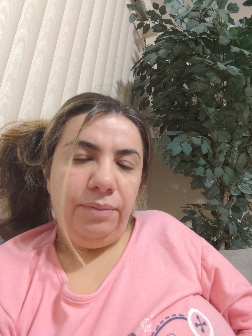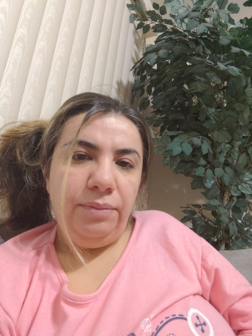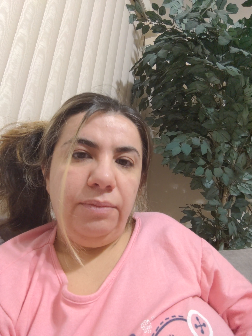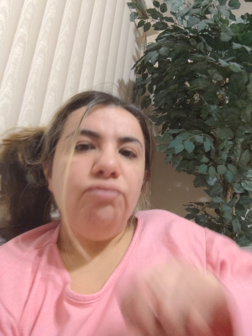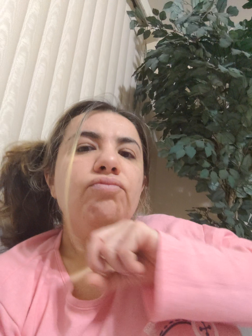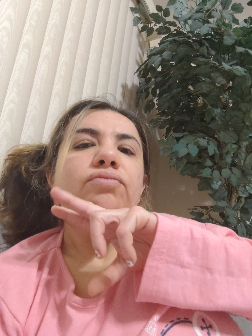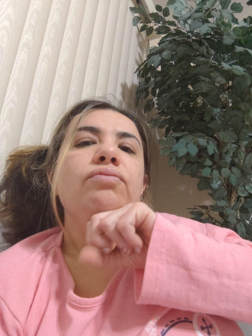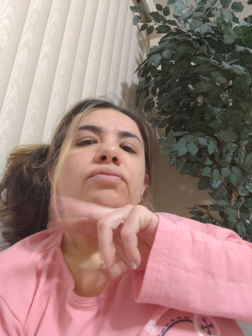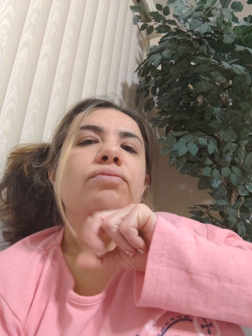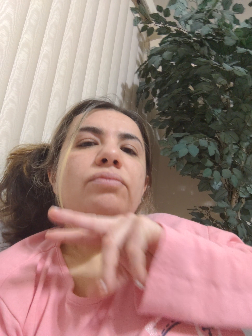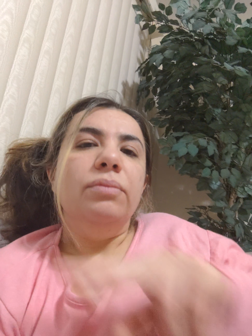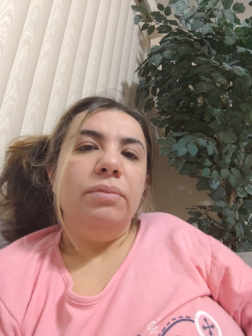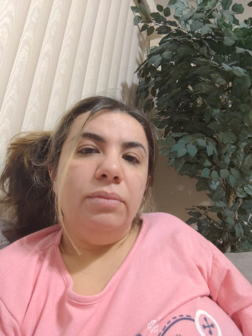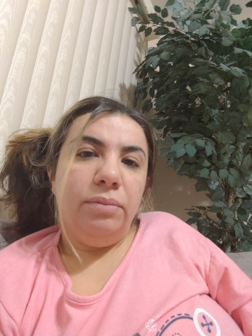frog